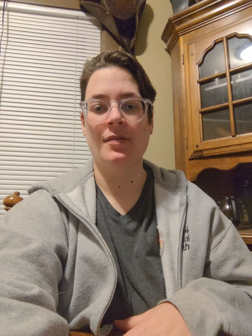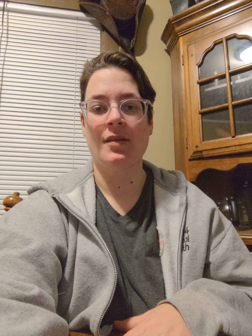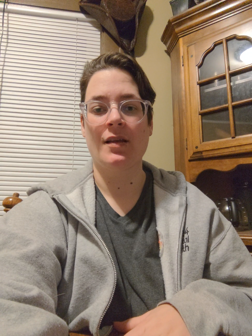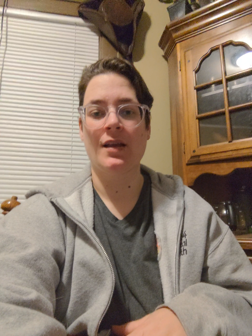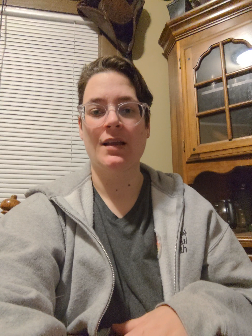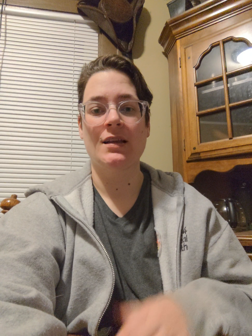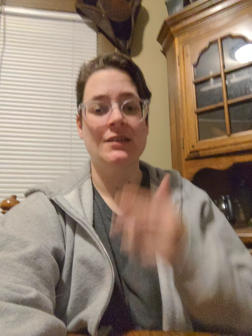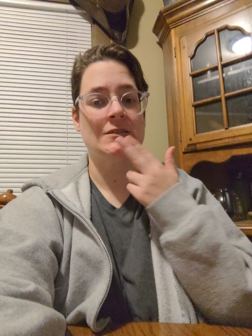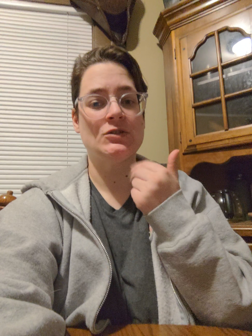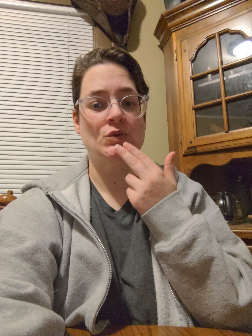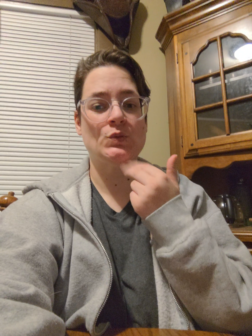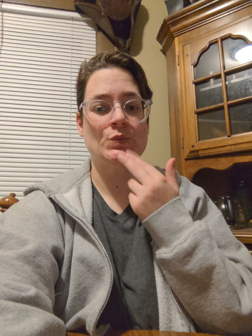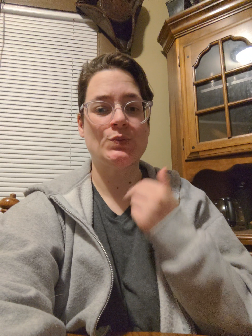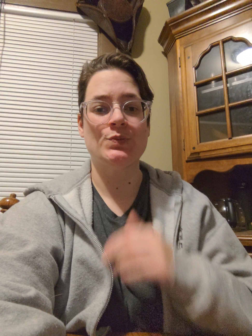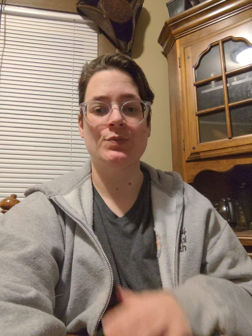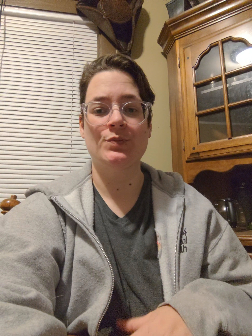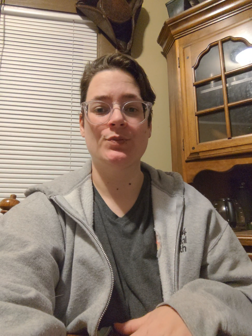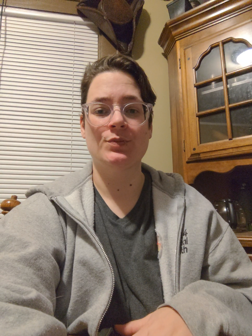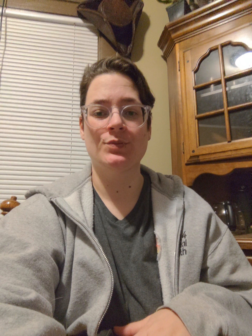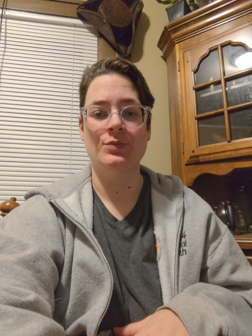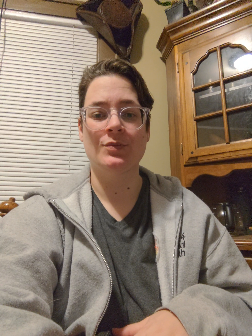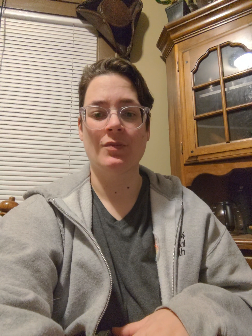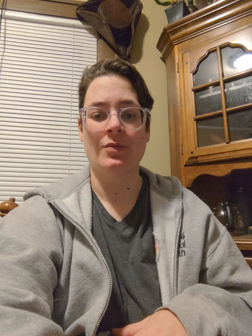cute